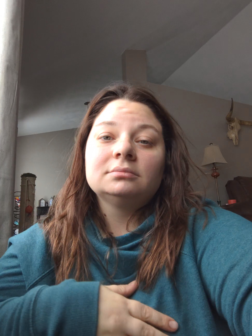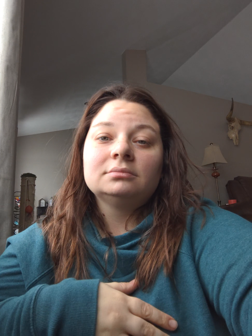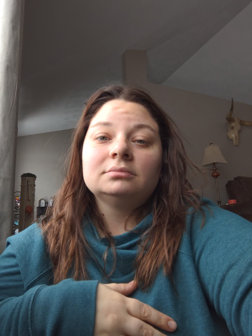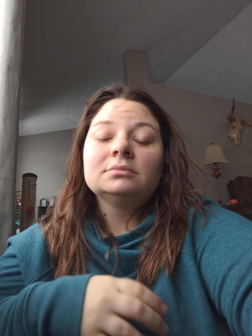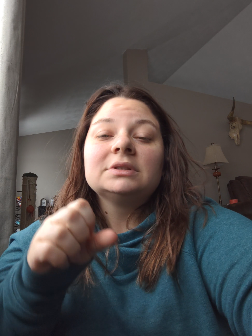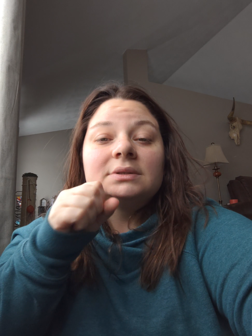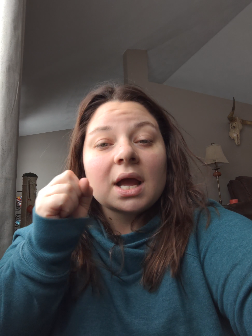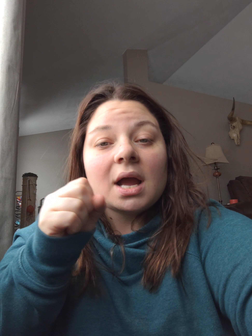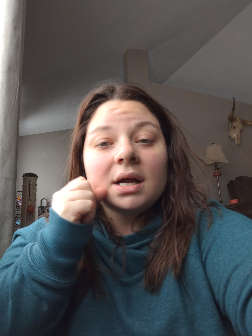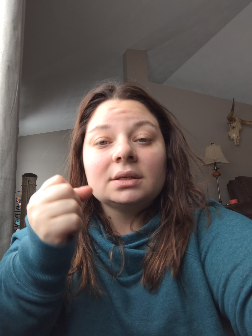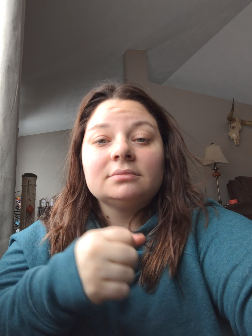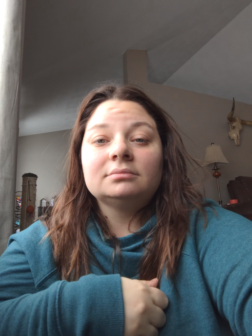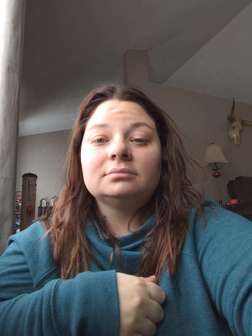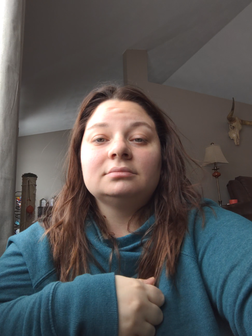snack